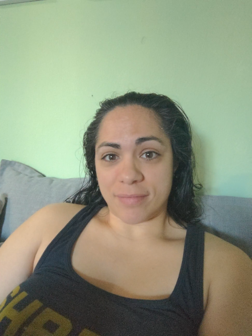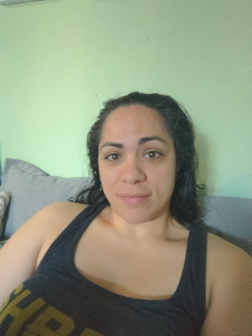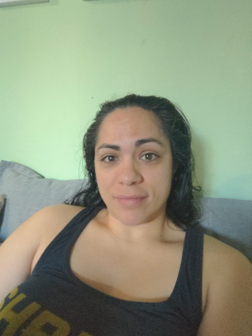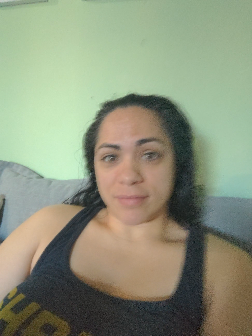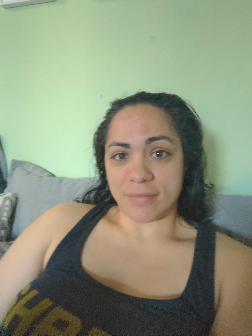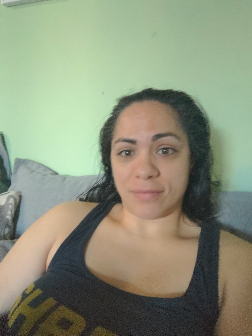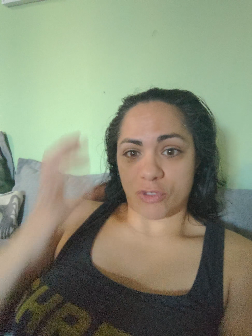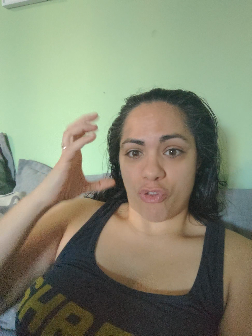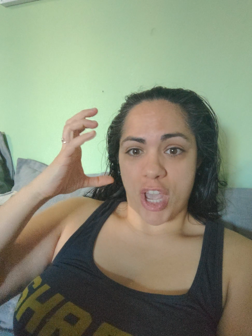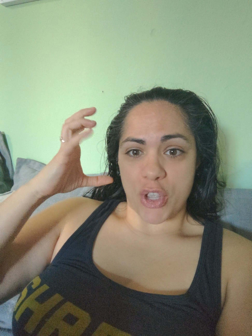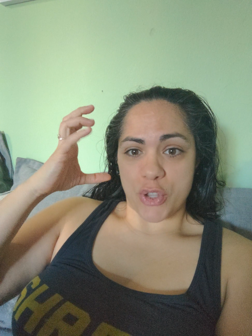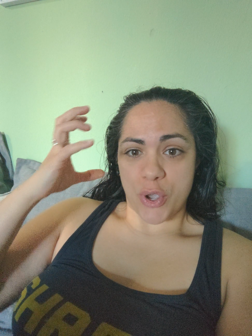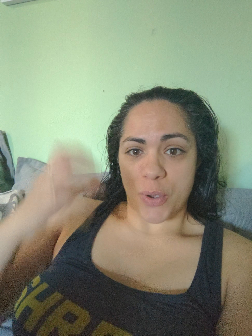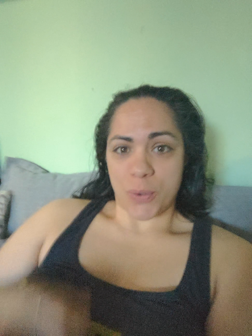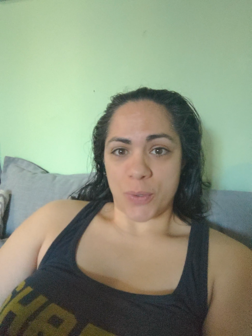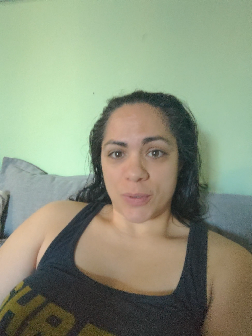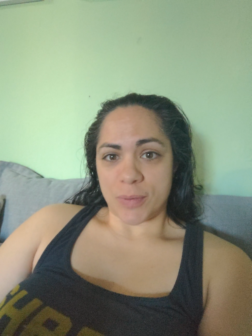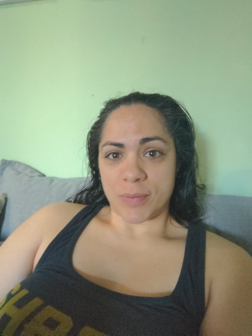radio